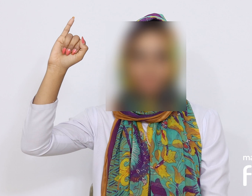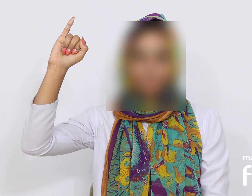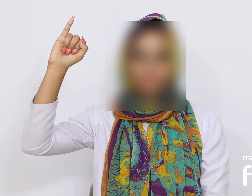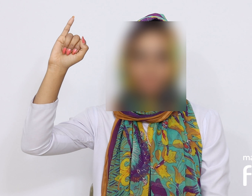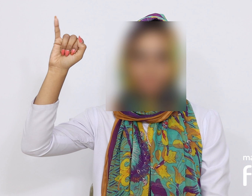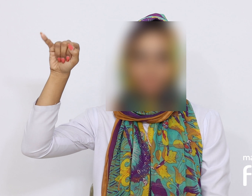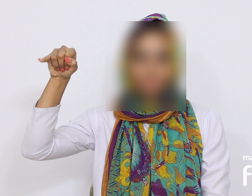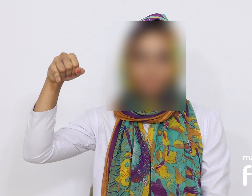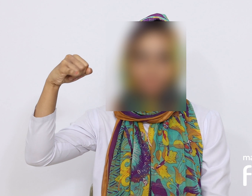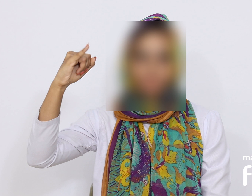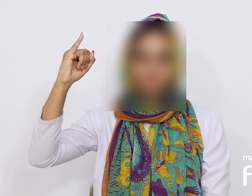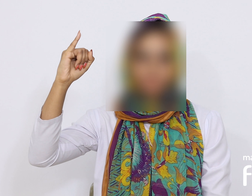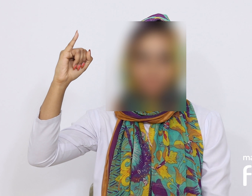ج